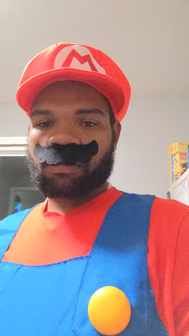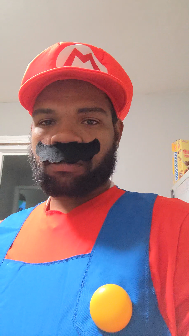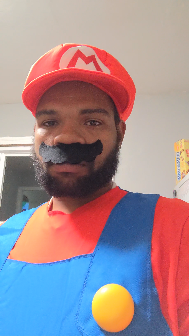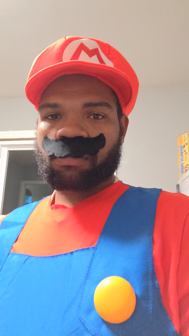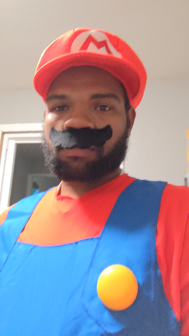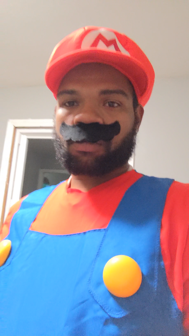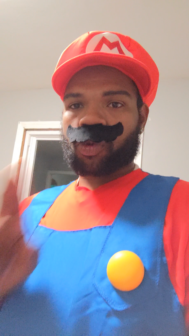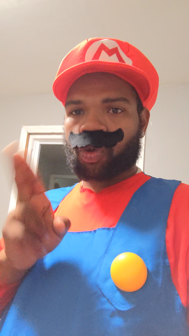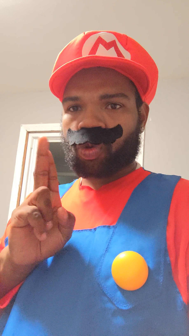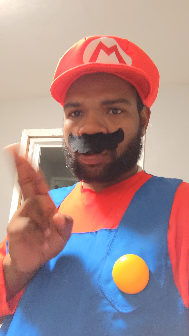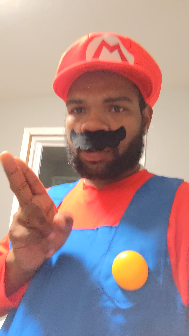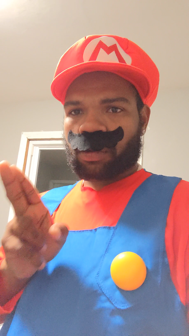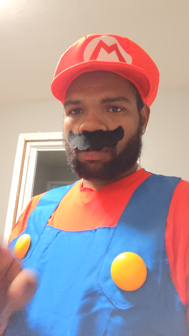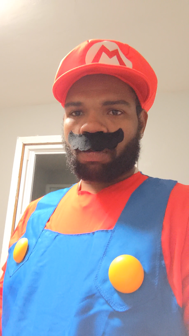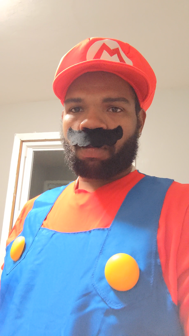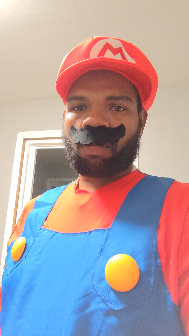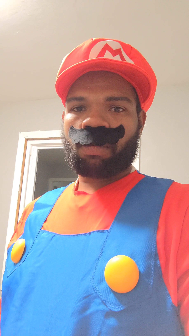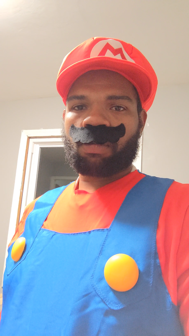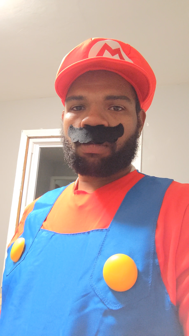hurry